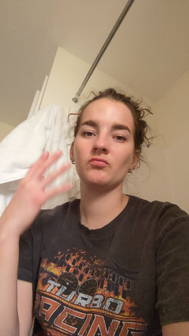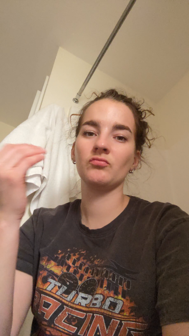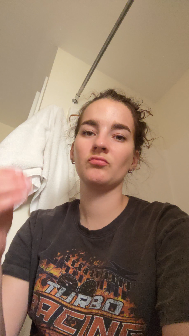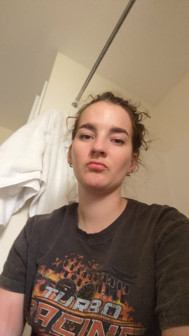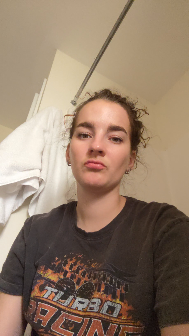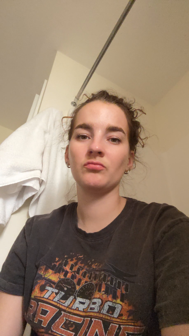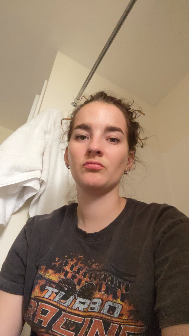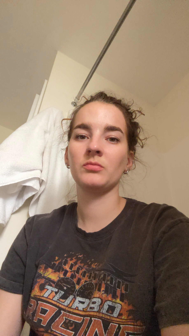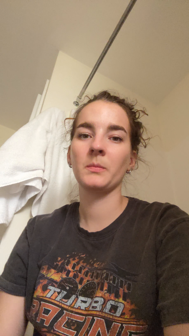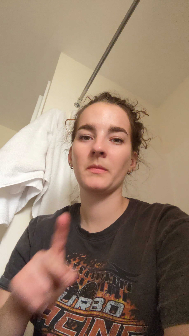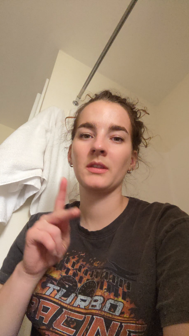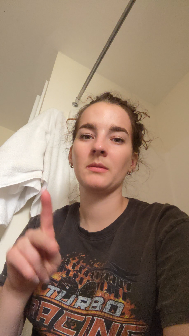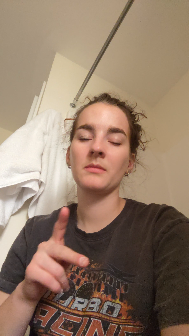people